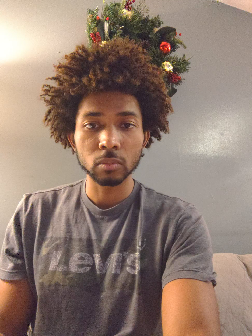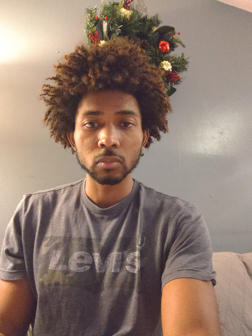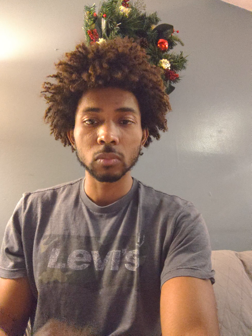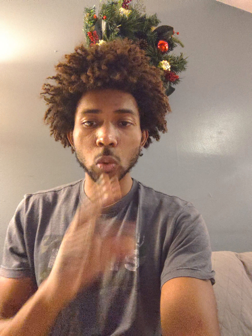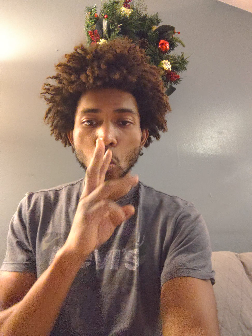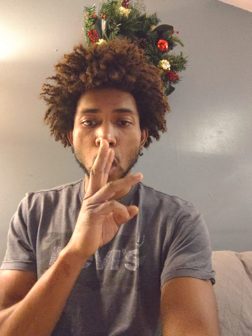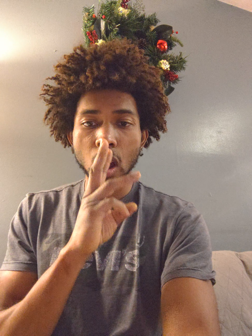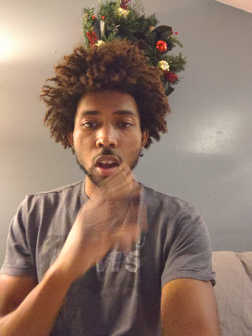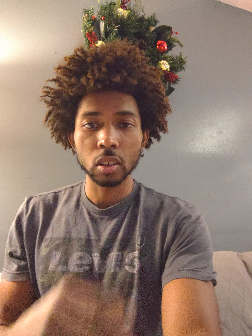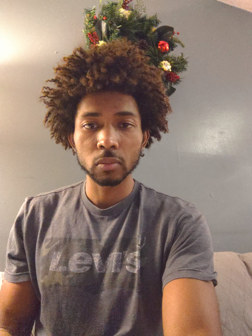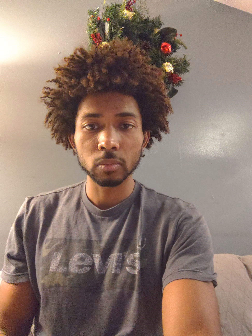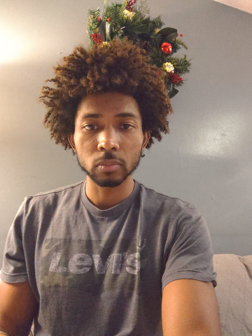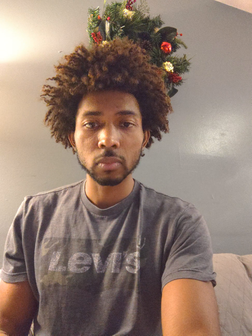water